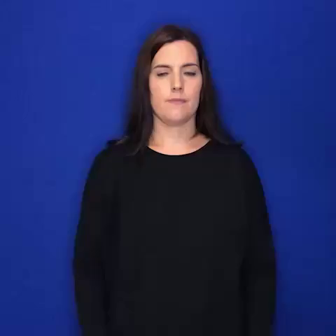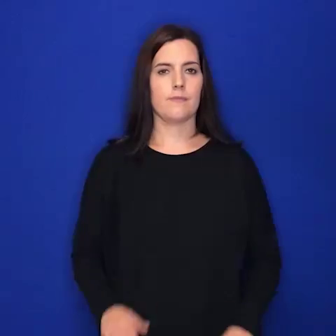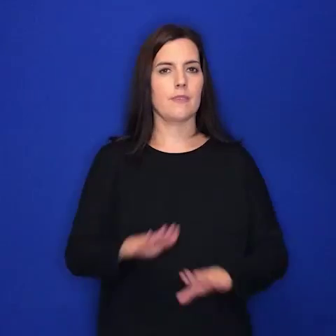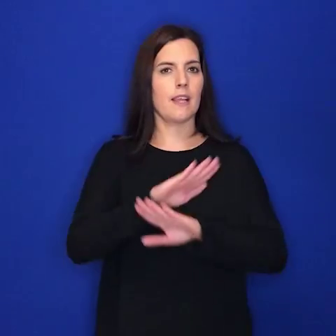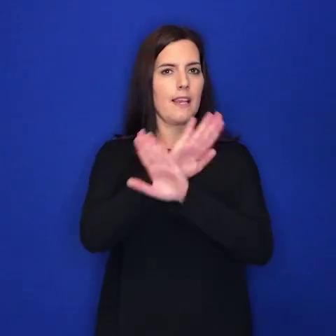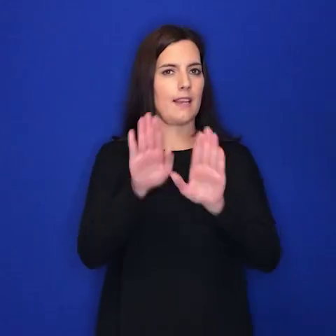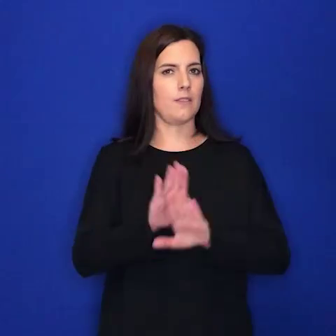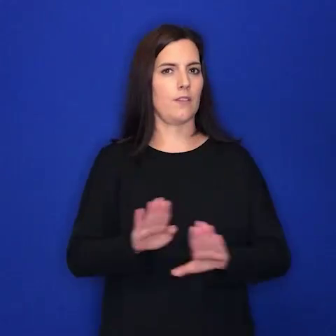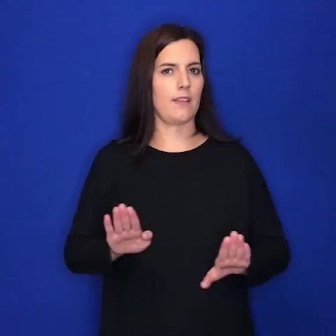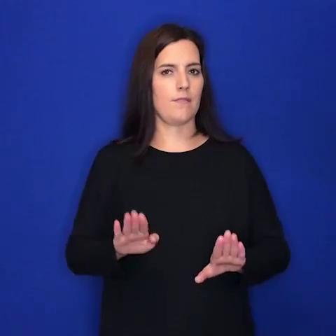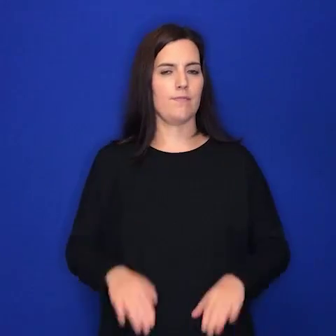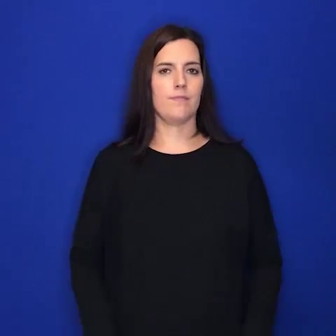resultado